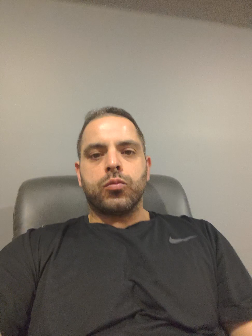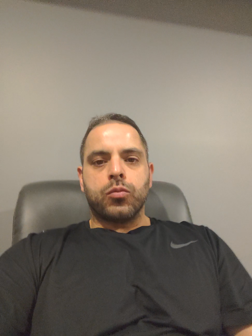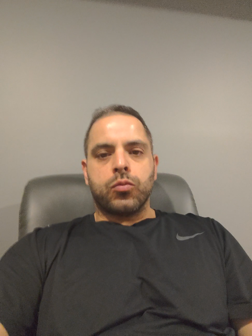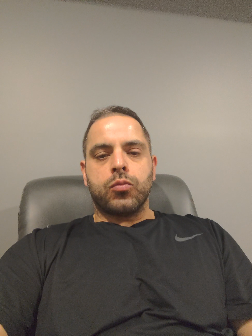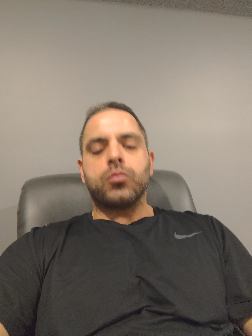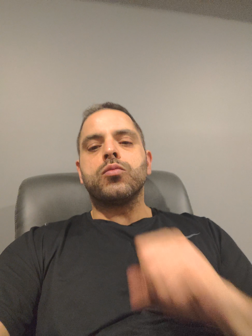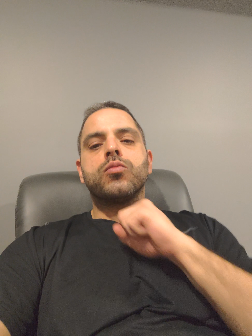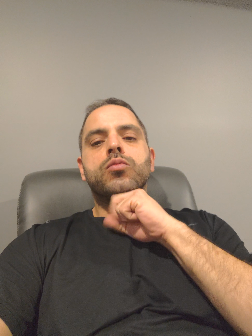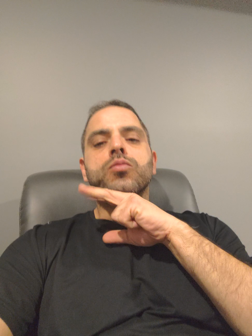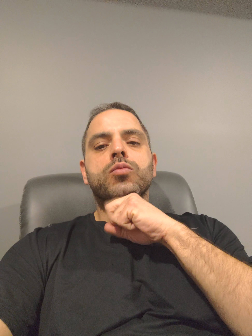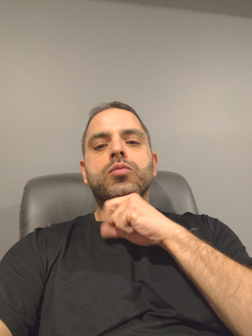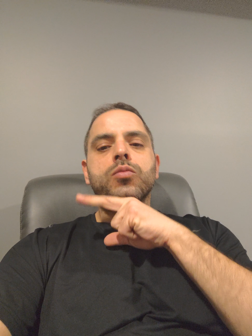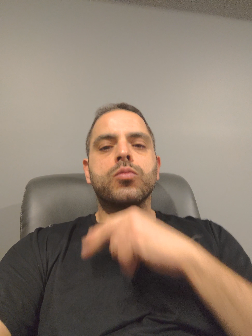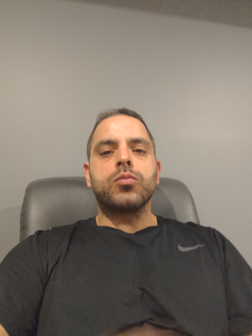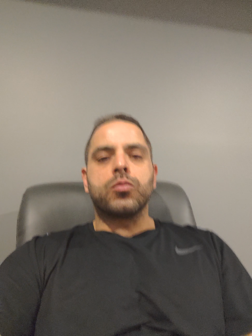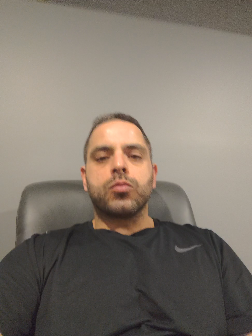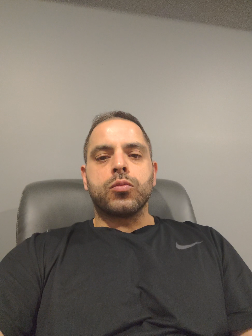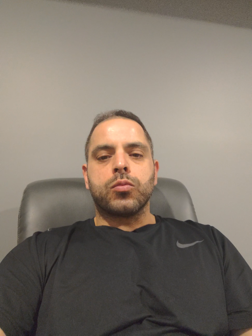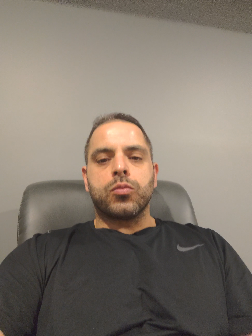frog